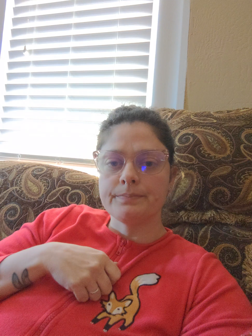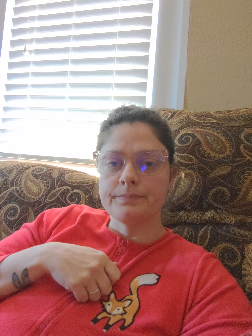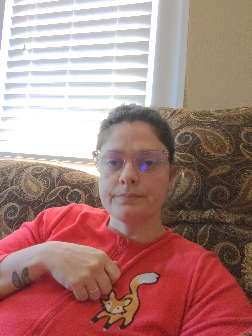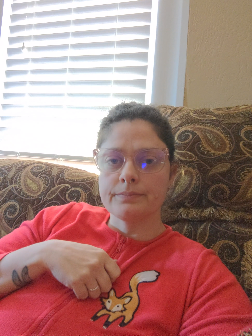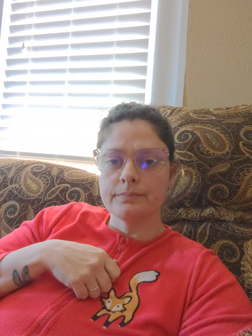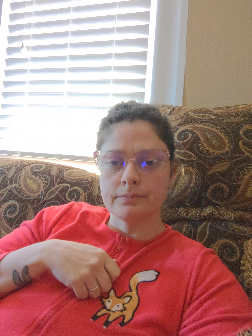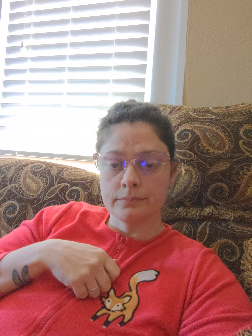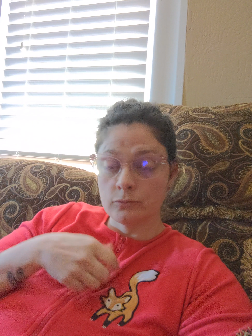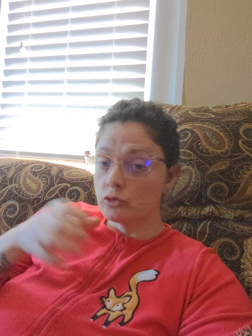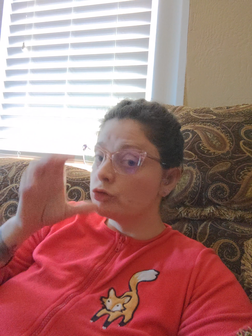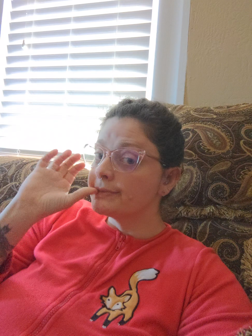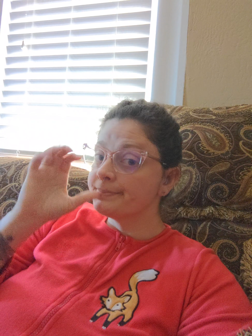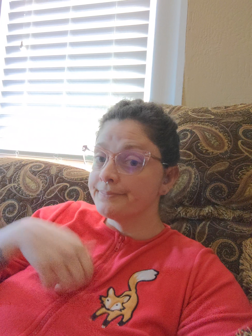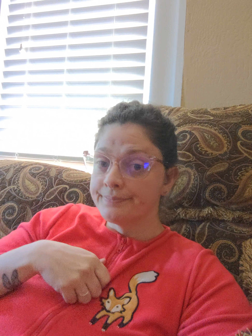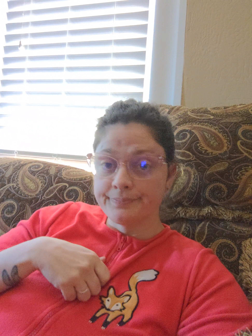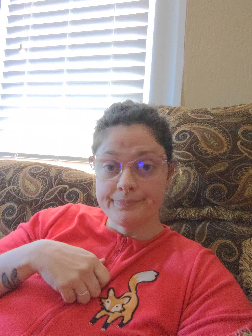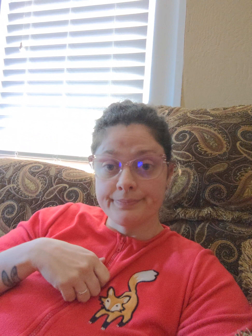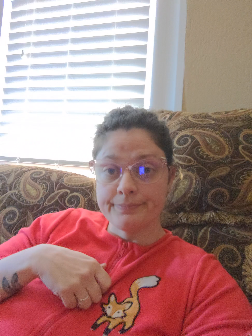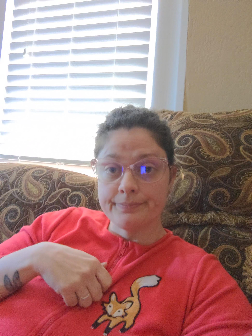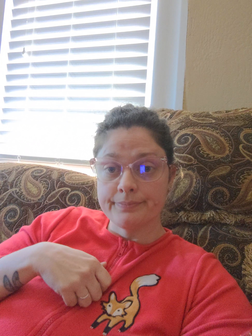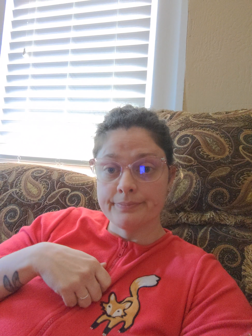drink